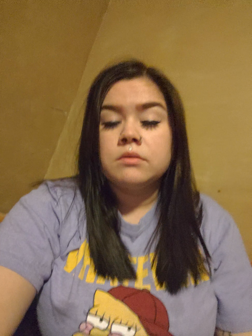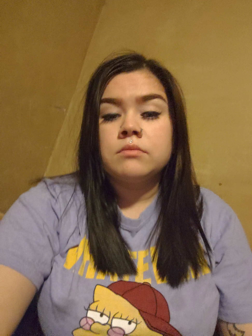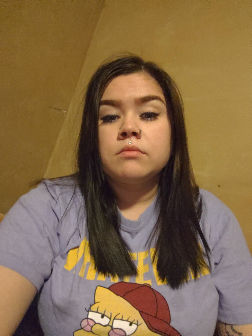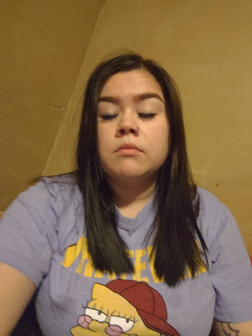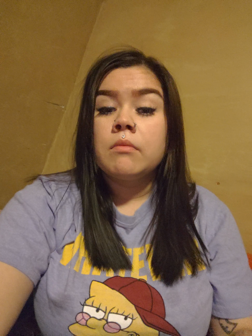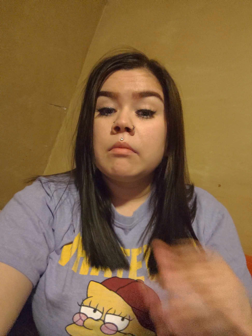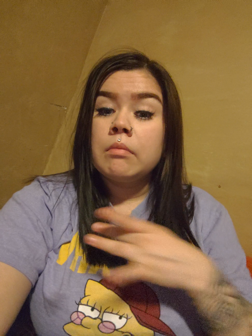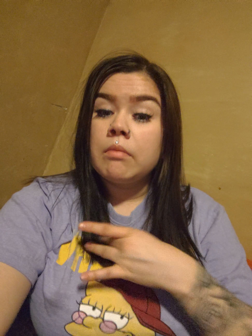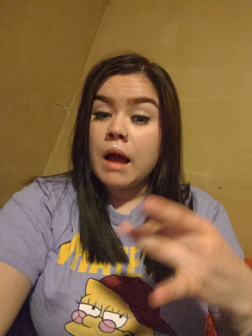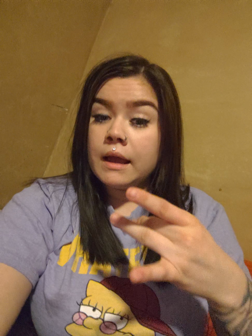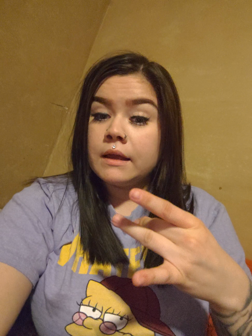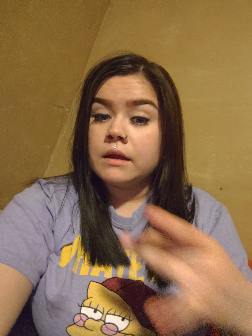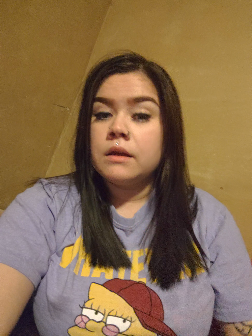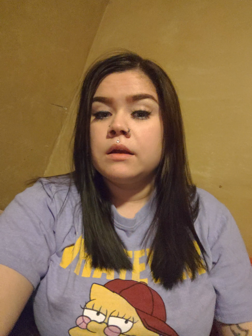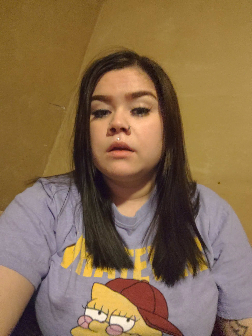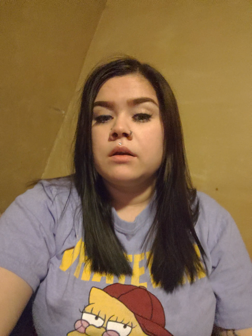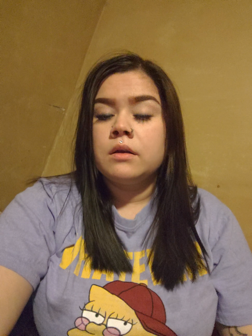like